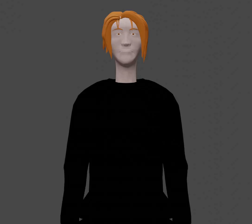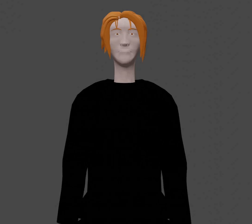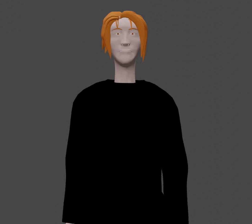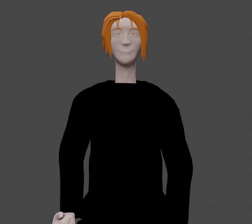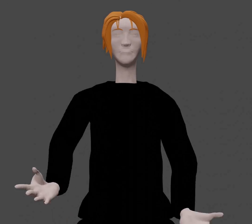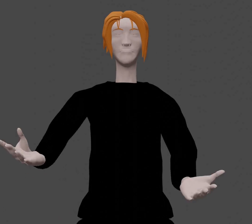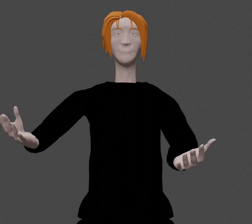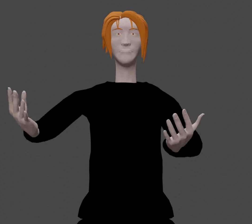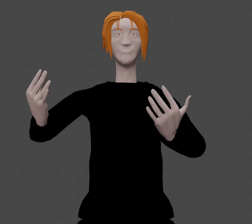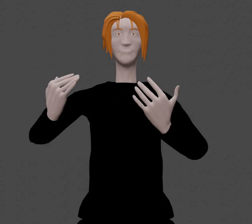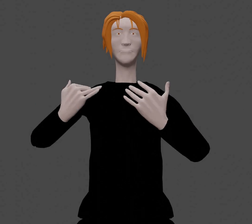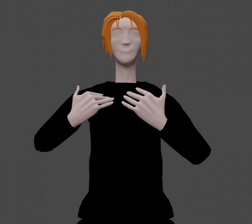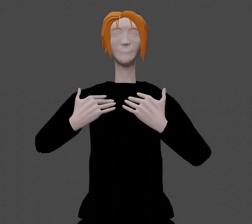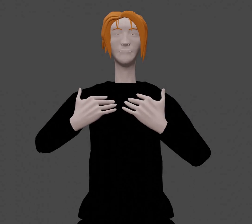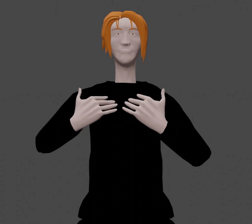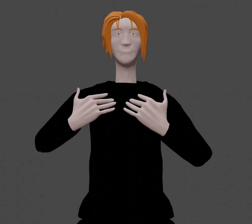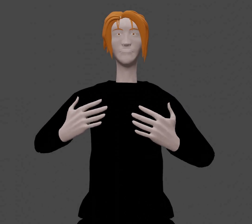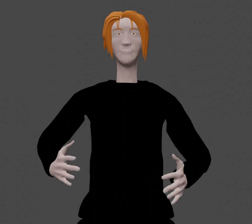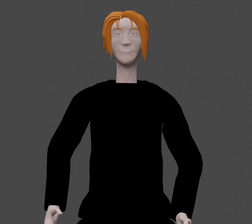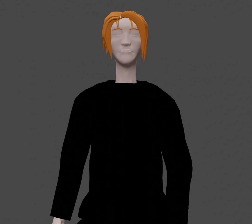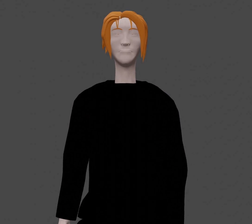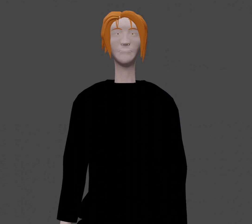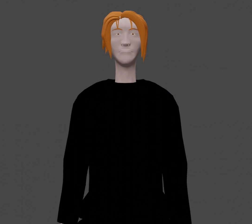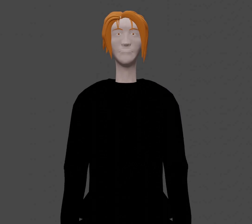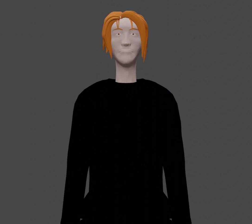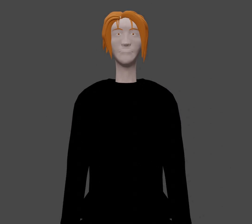Attend